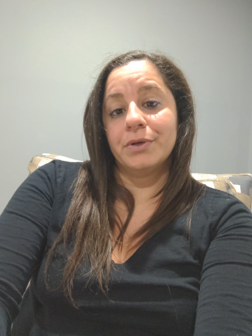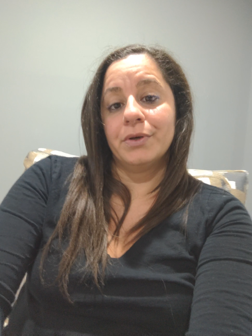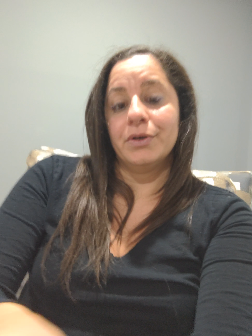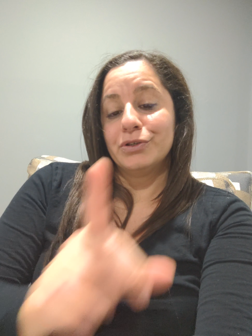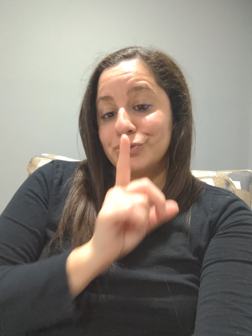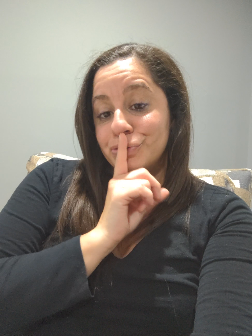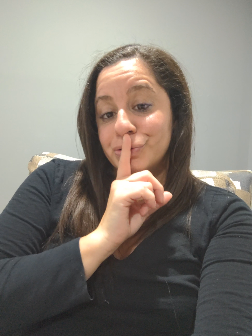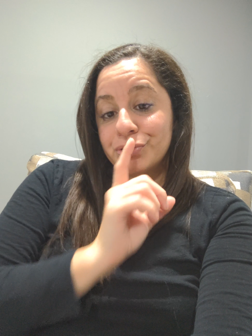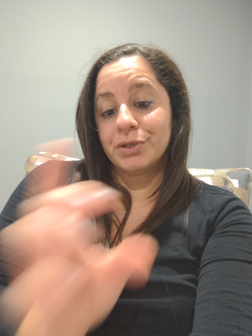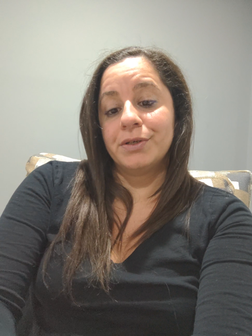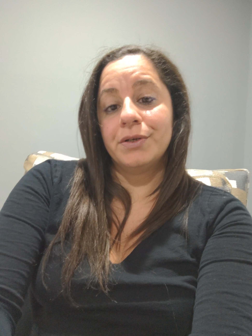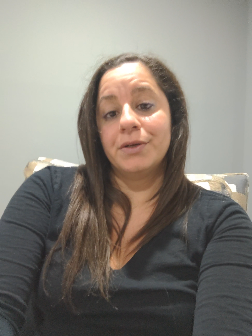shhh